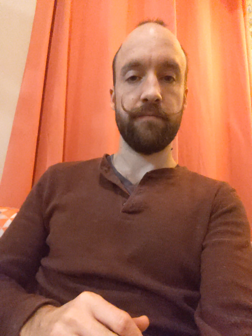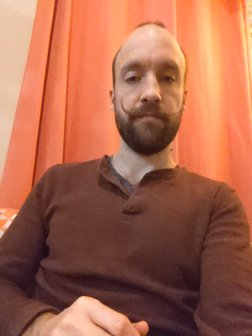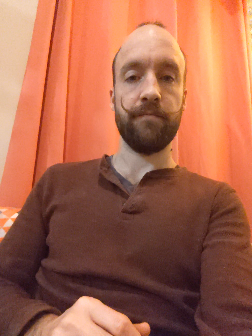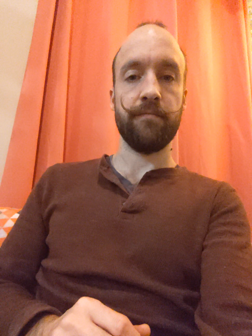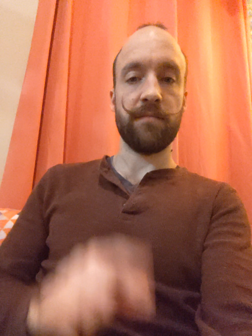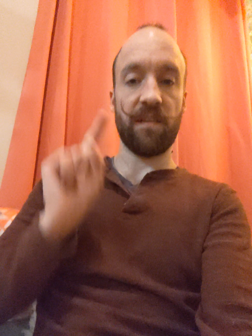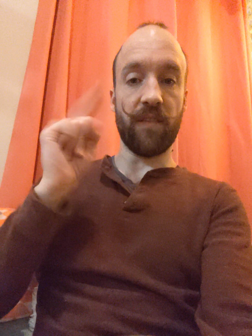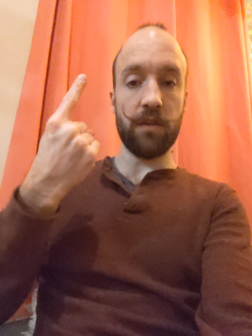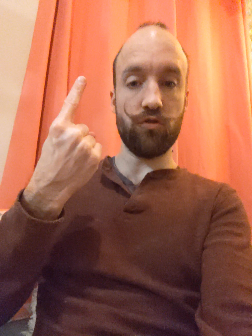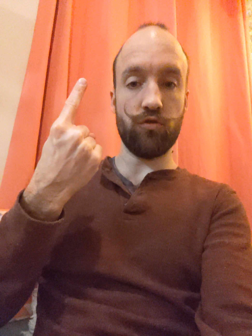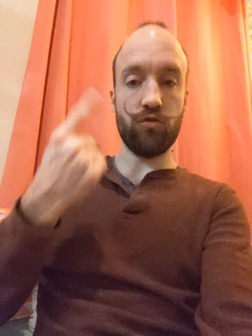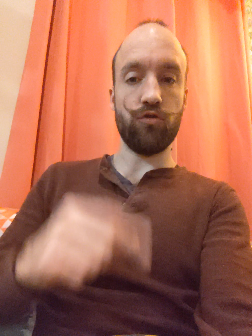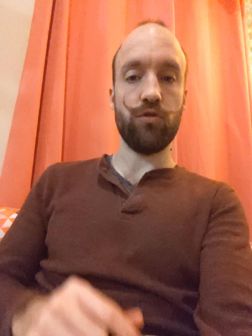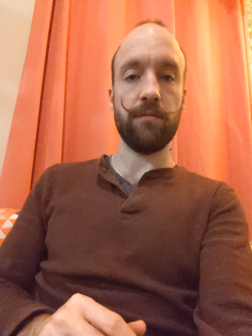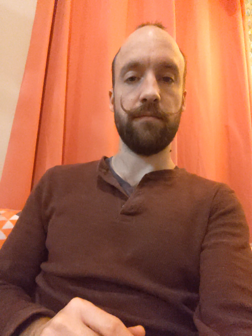first